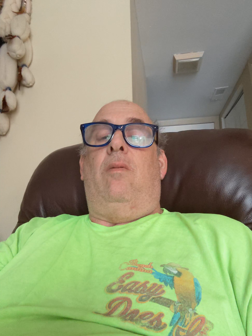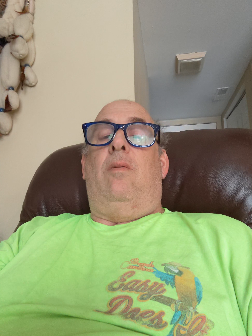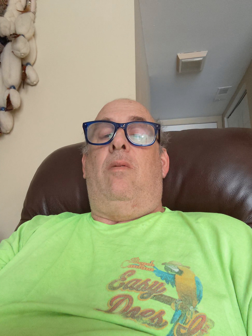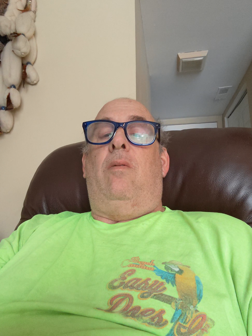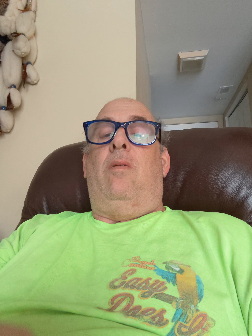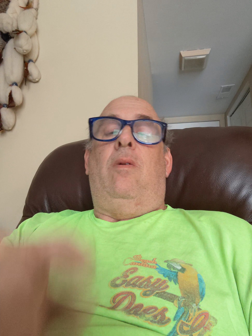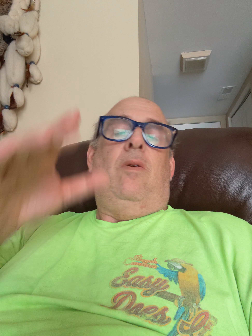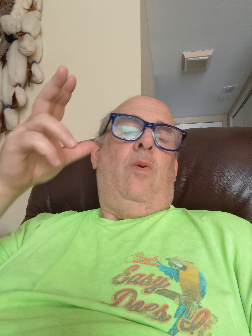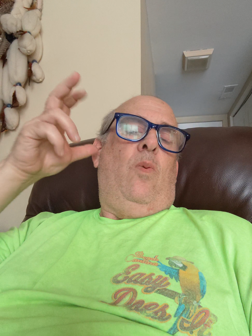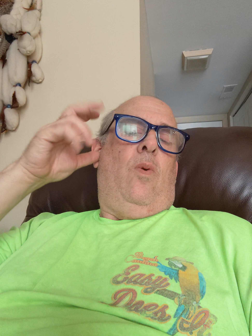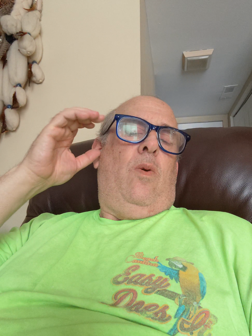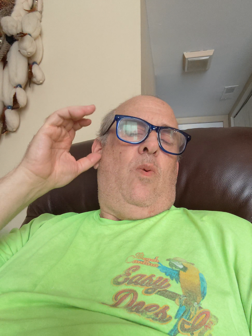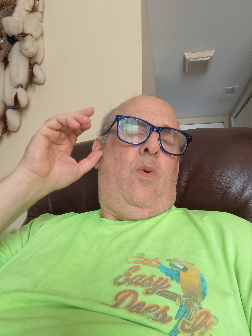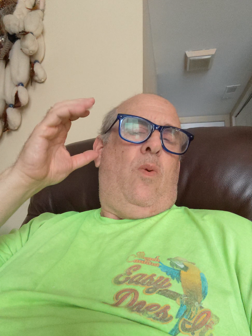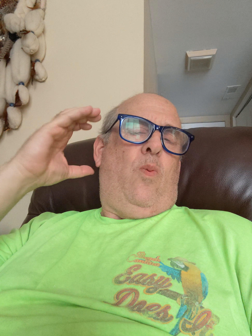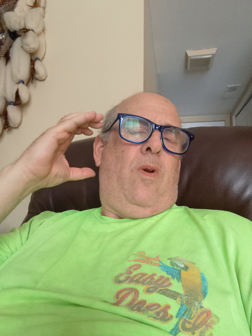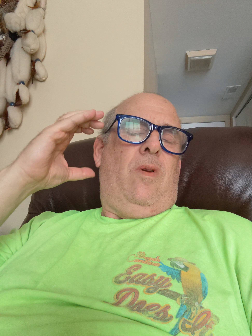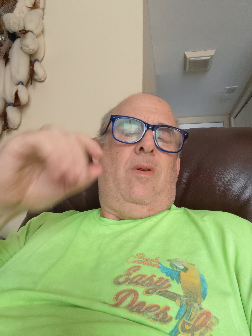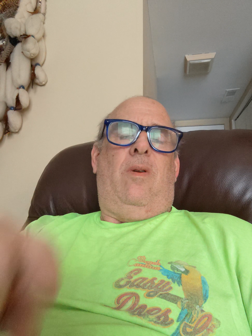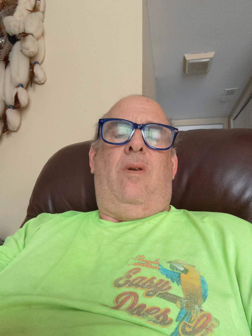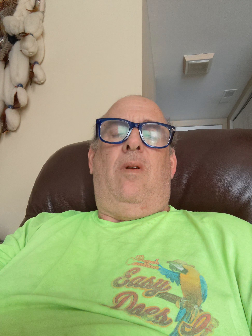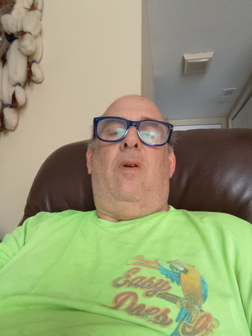radio